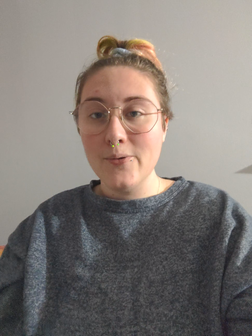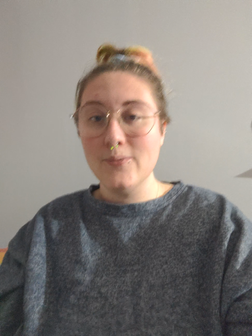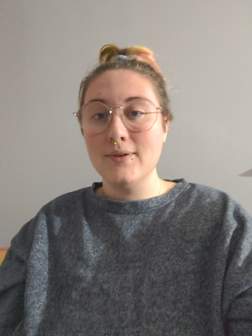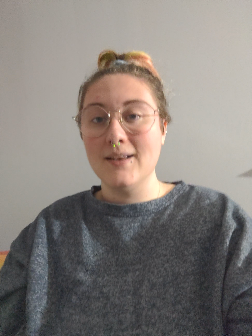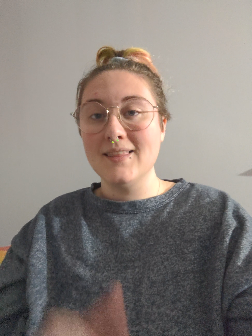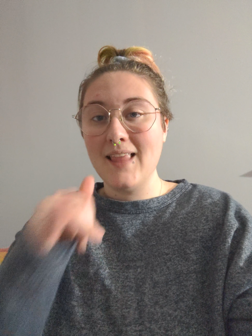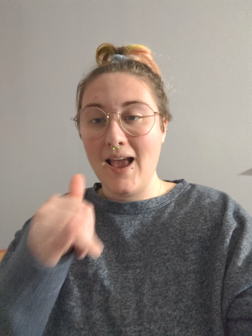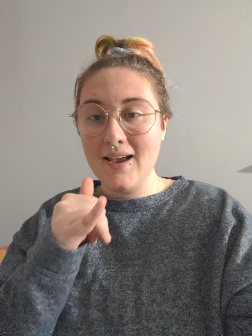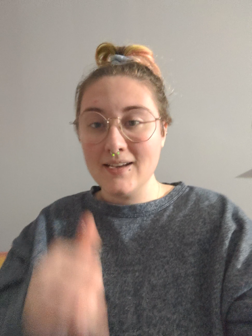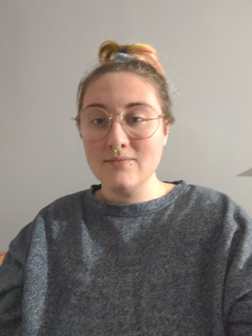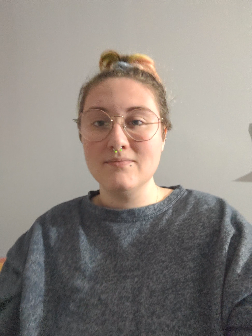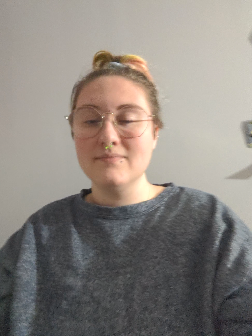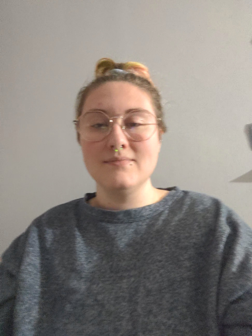like